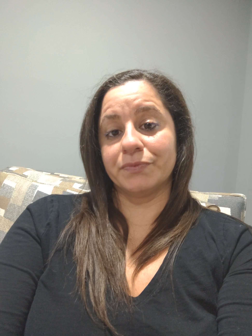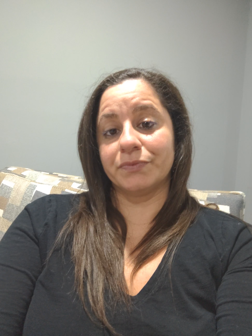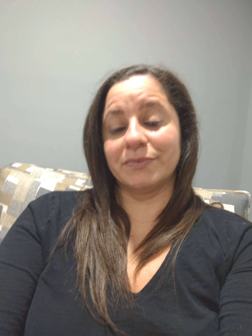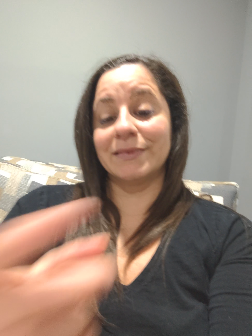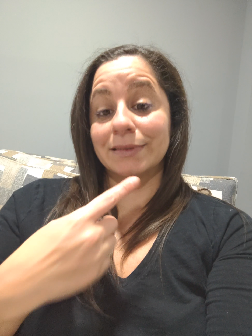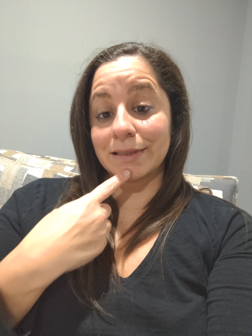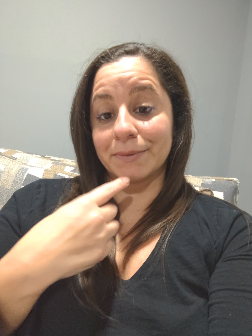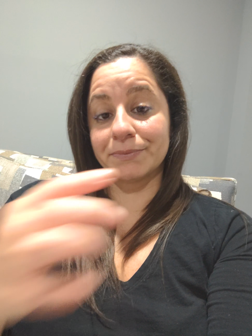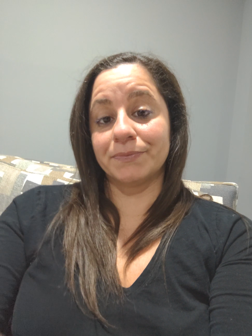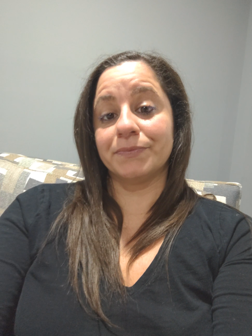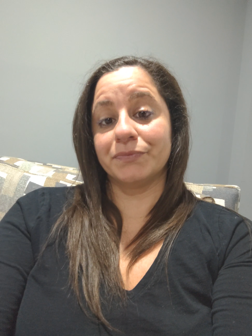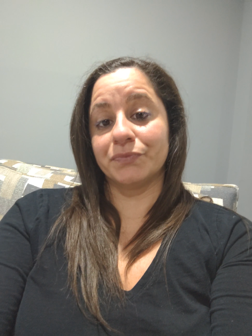say